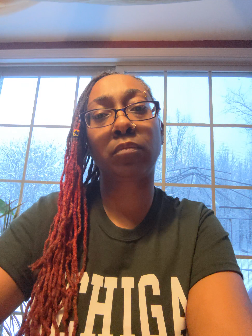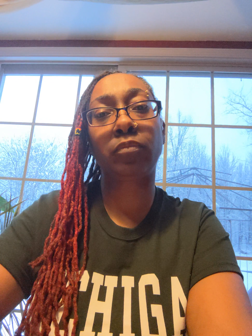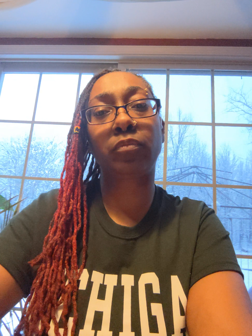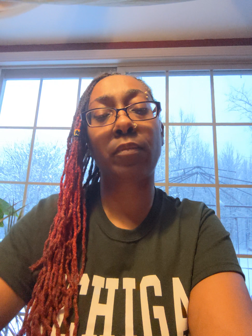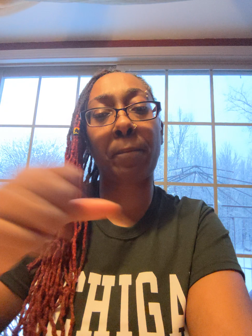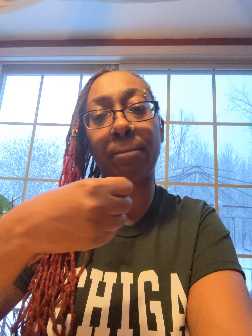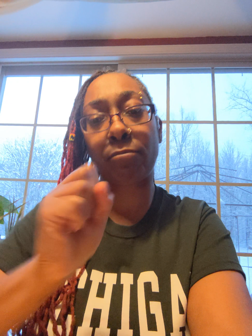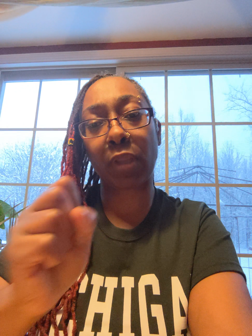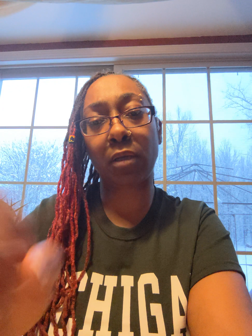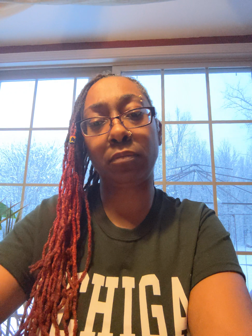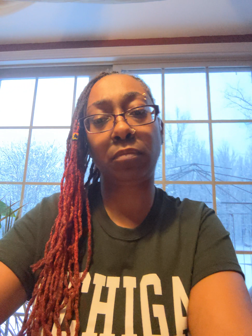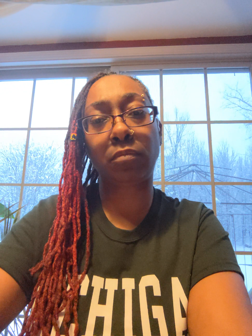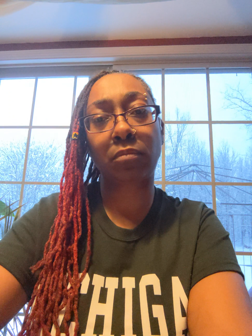make